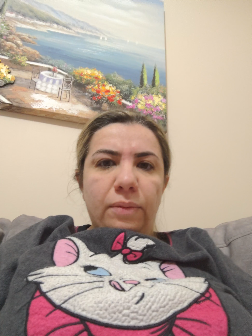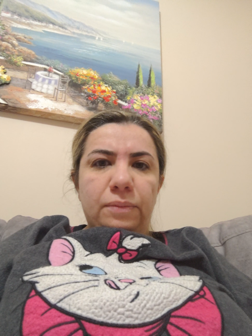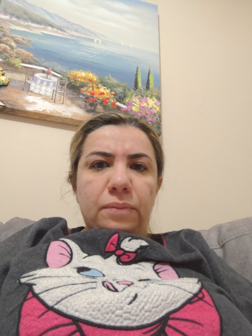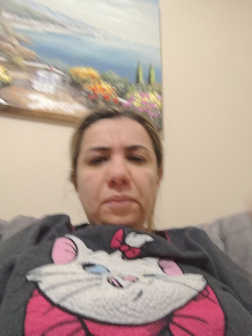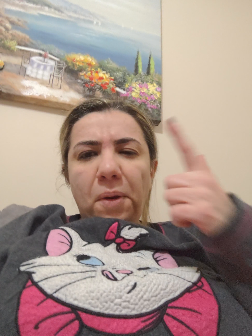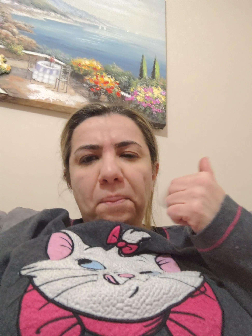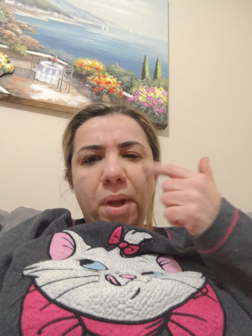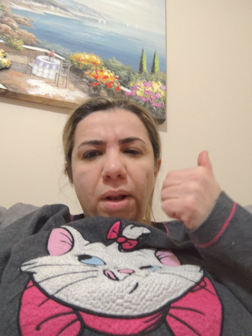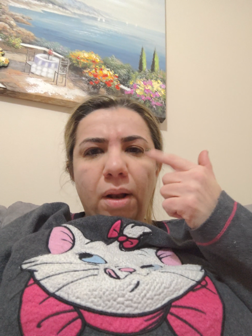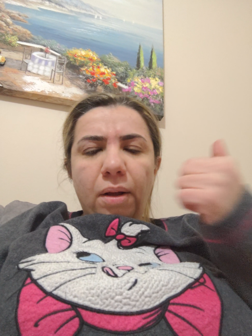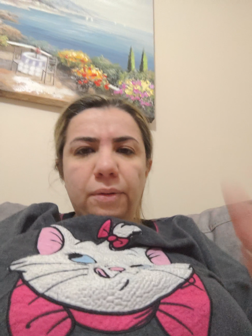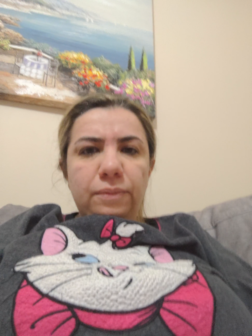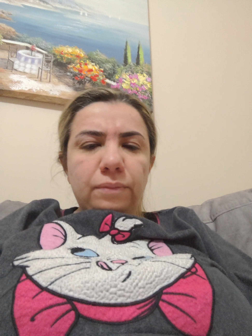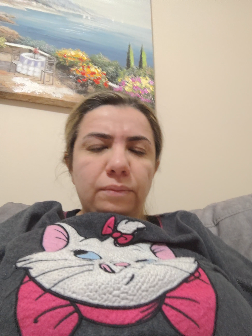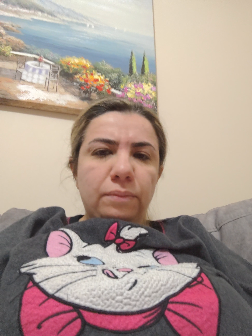cry